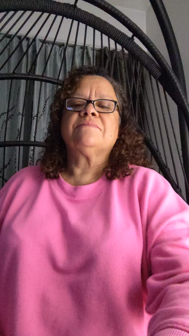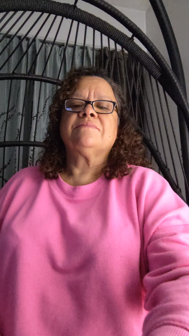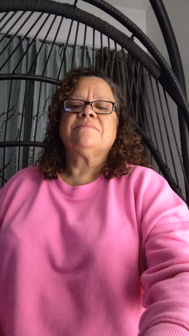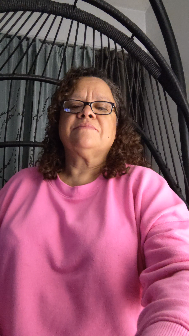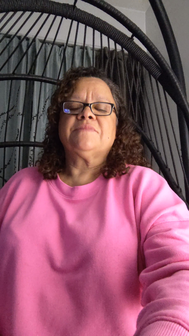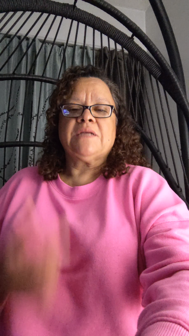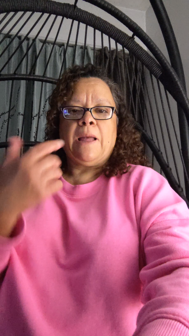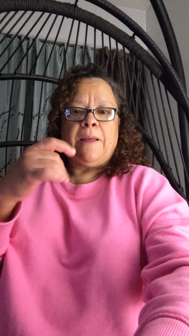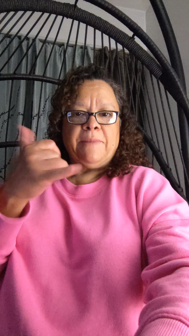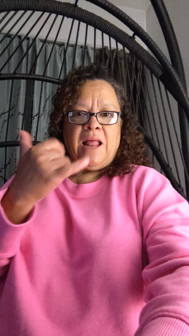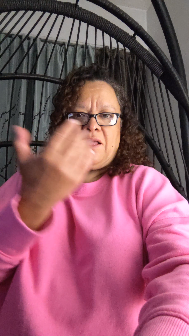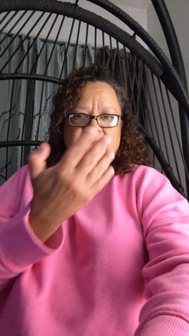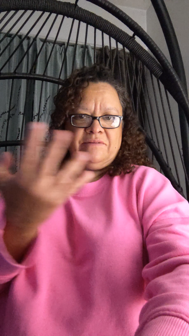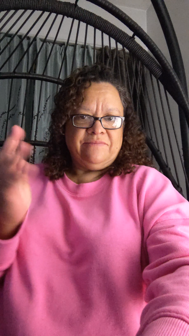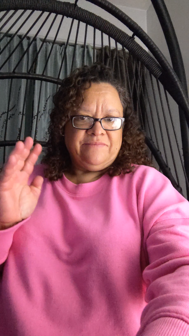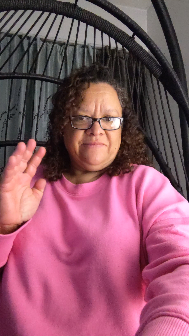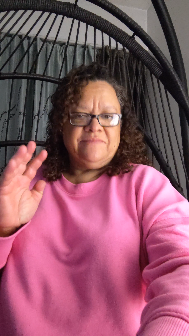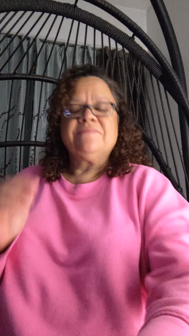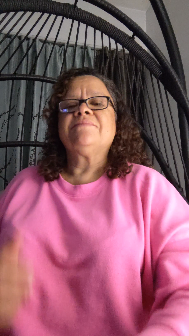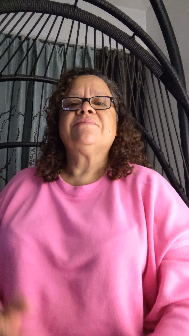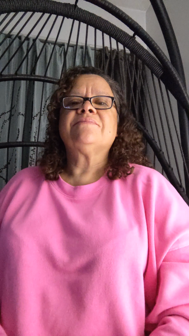playpen